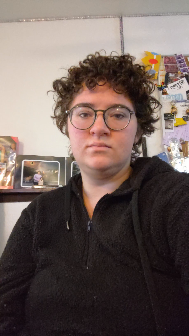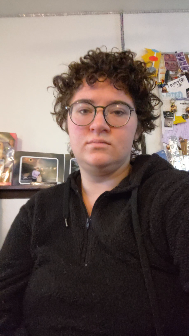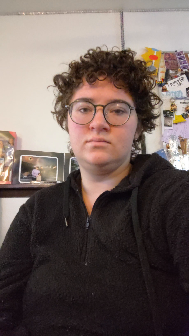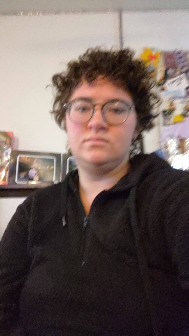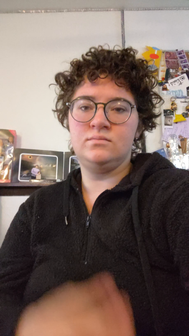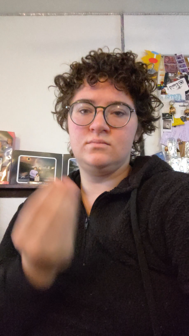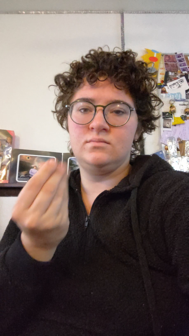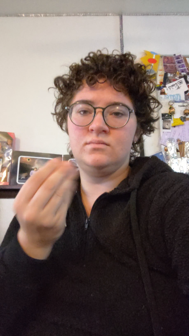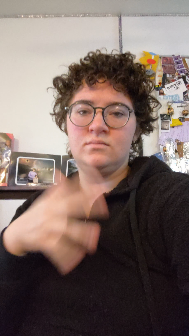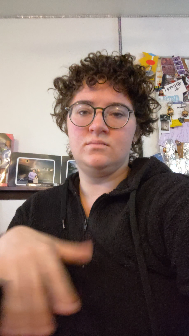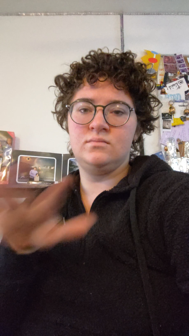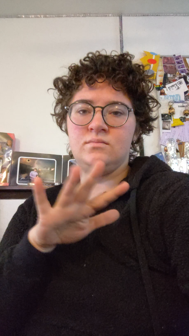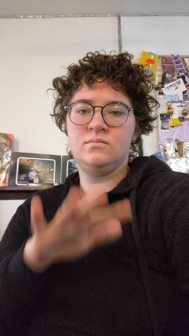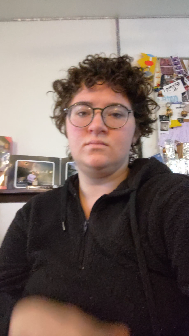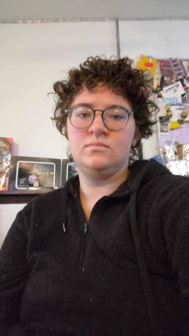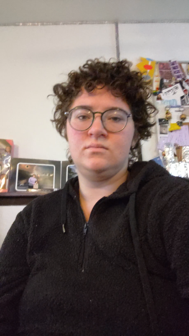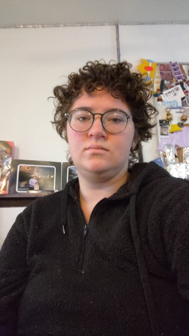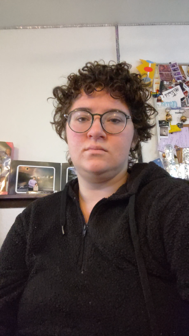garden